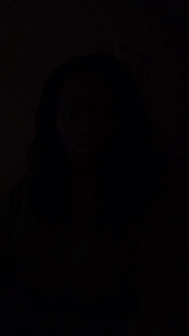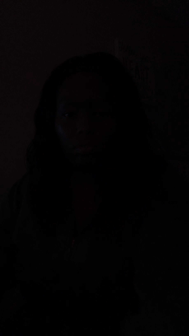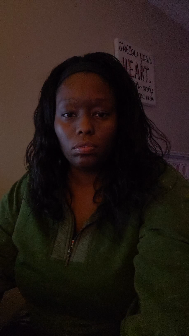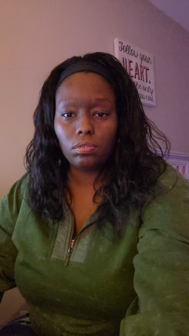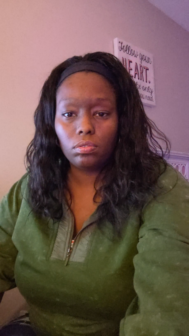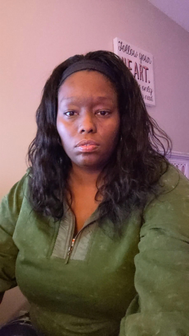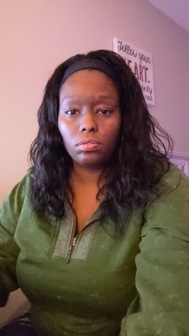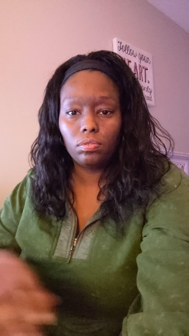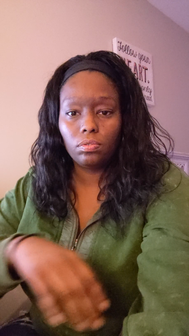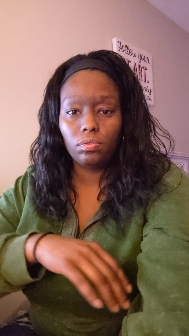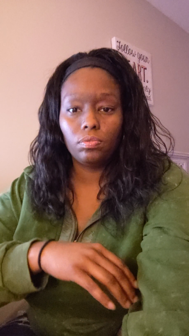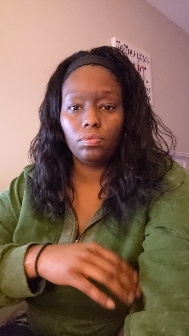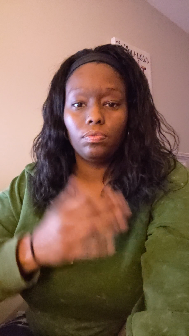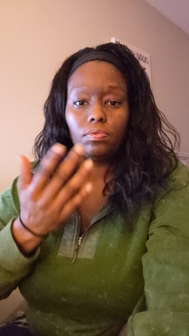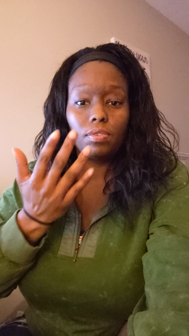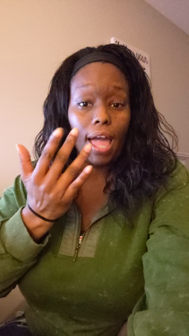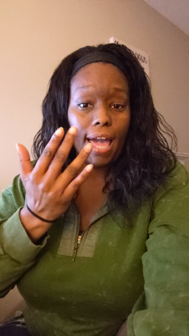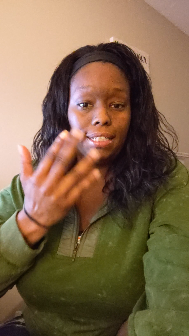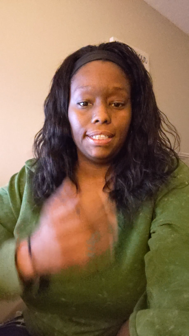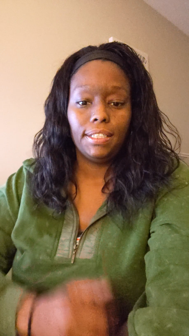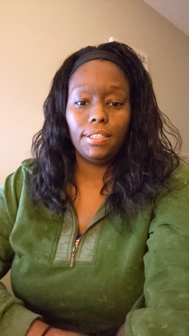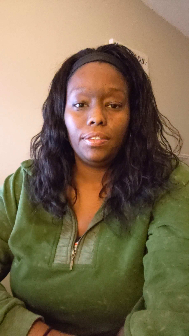hand